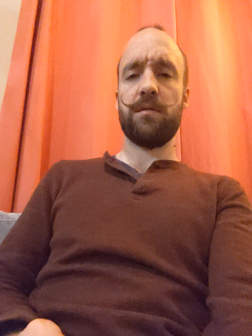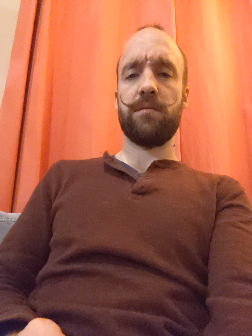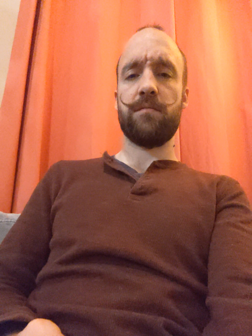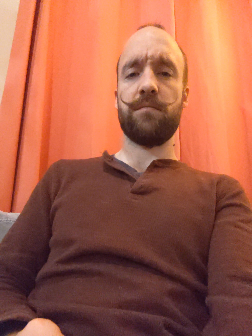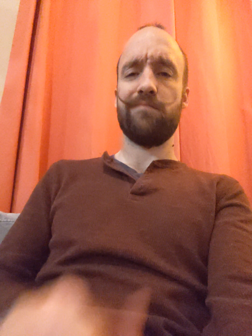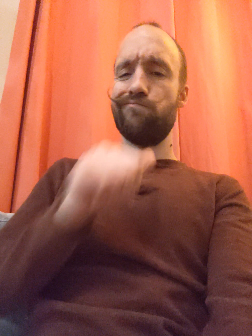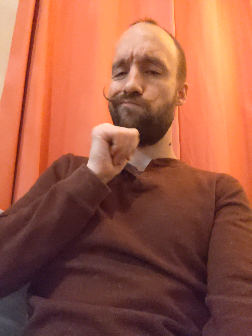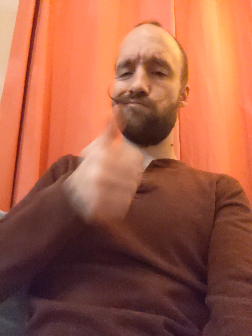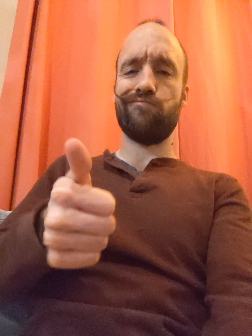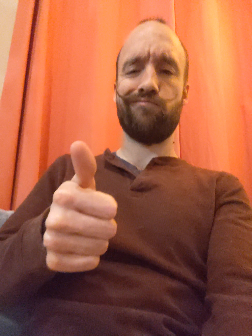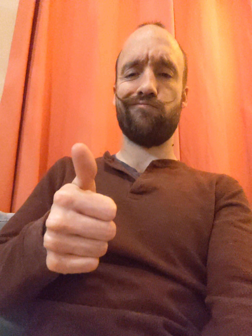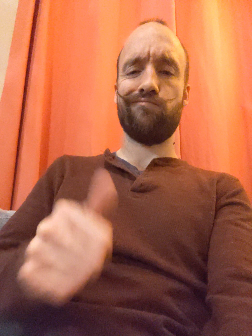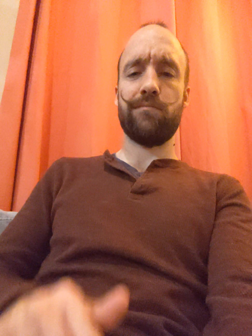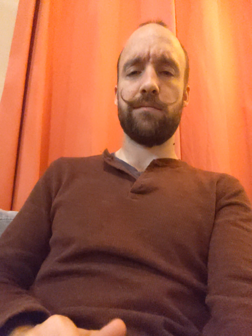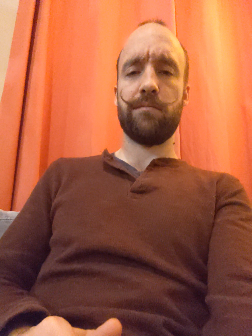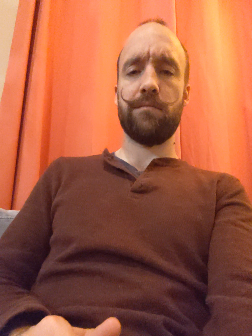not